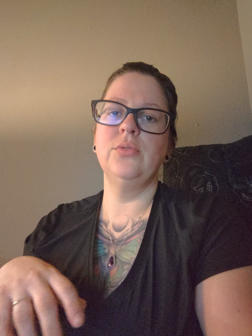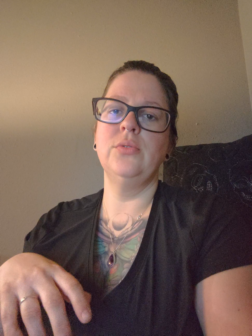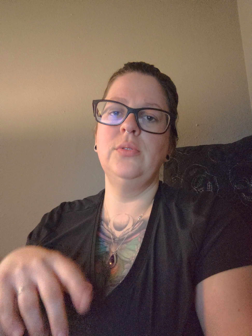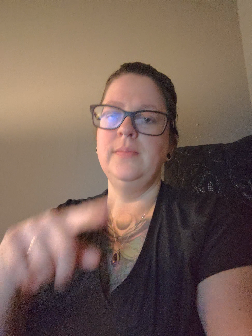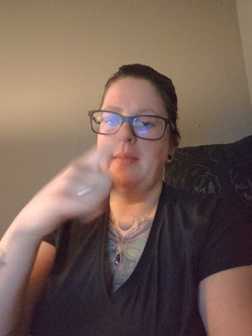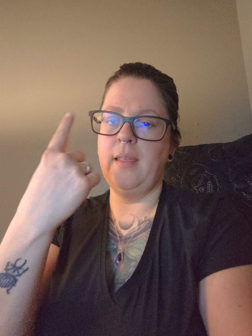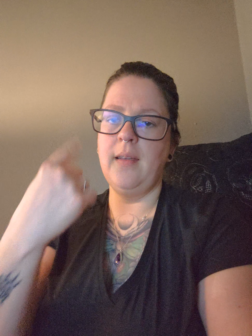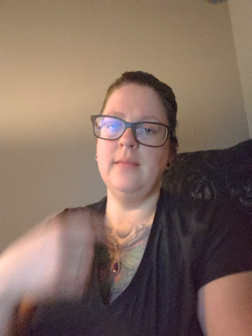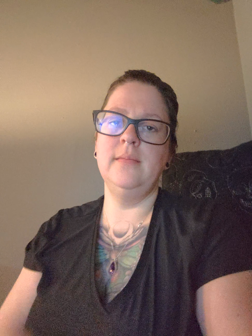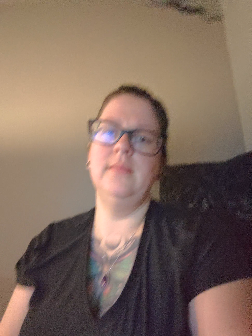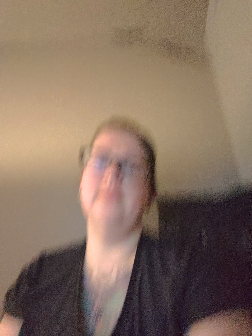black